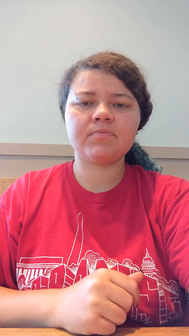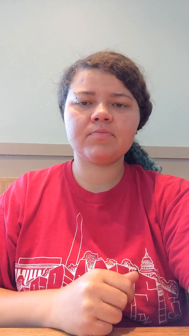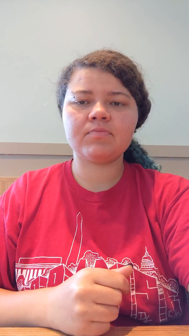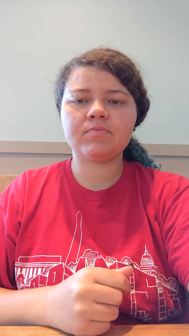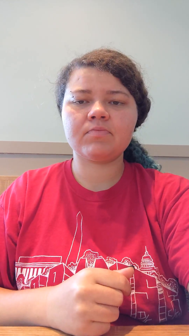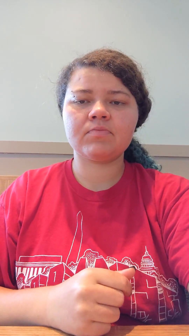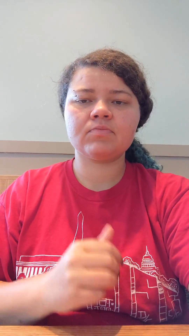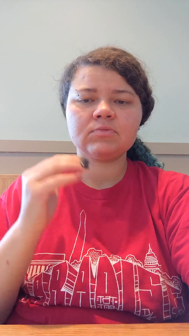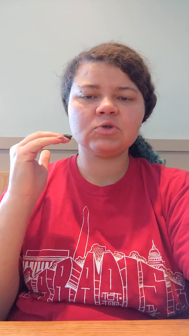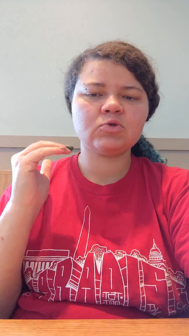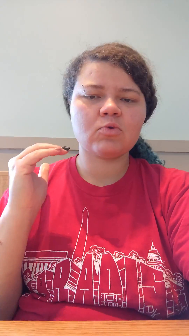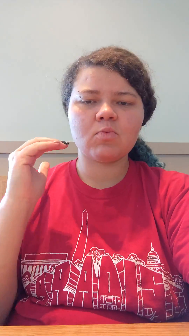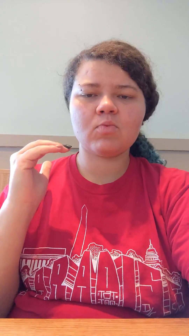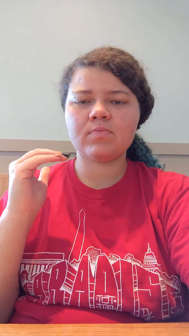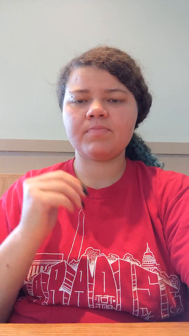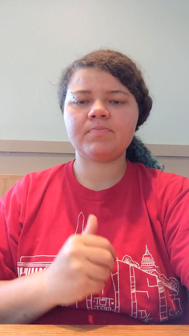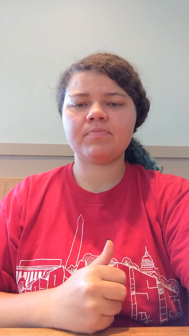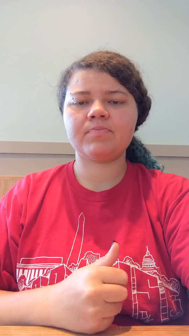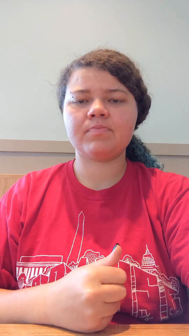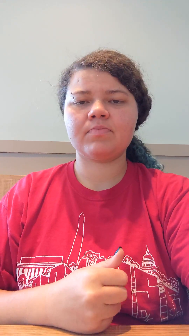short